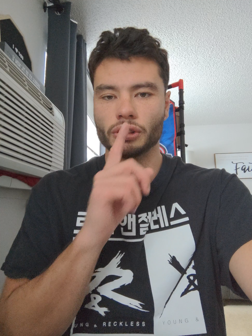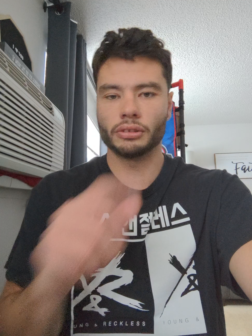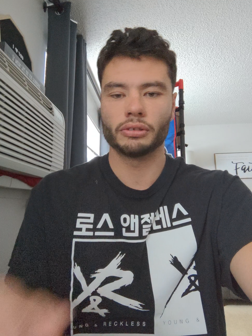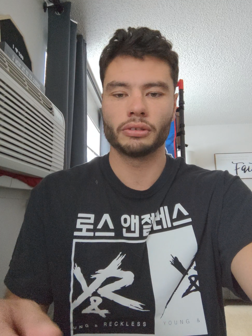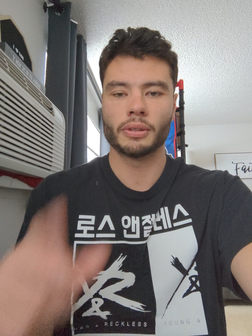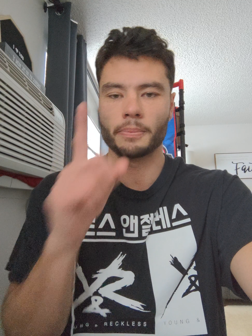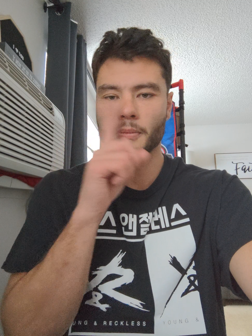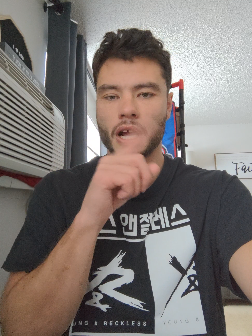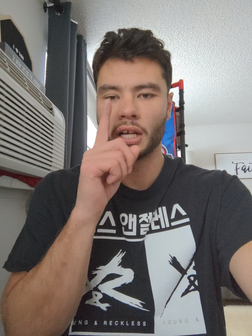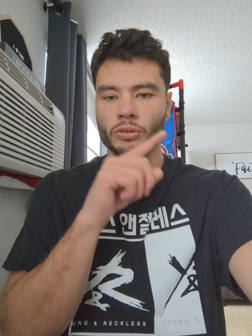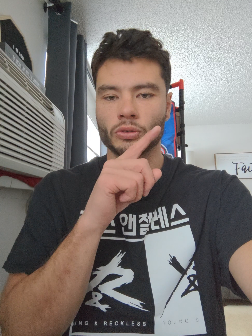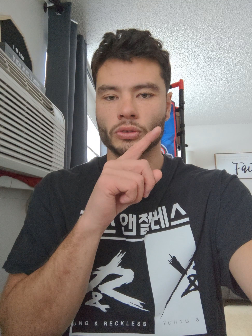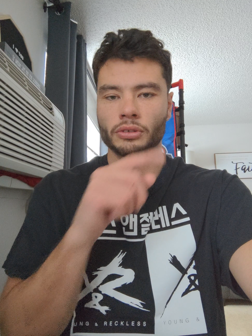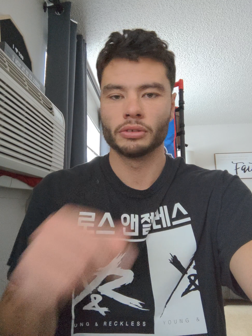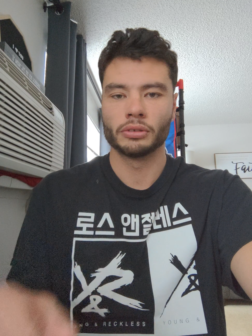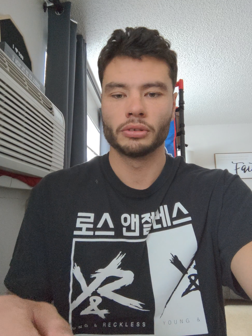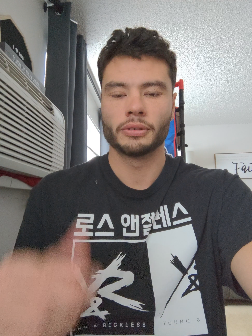mouse